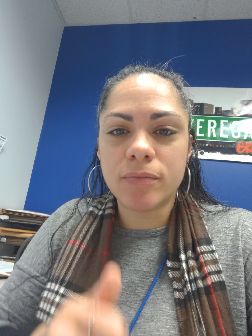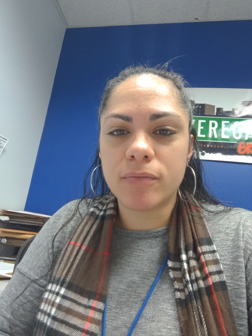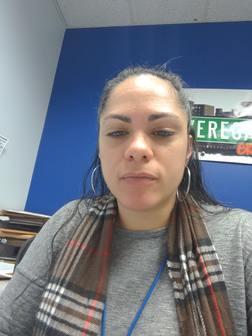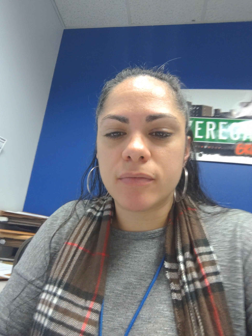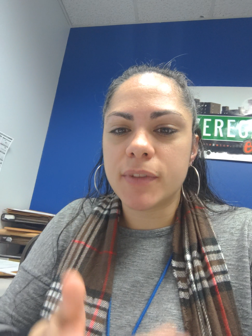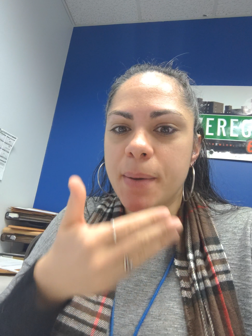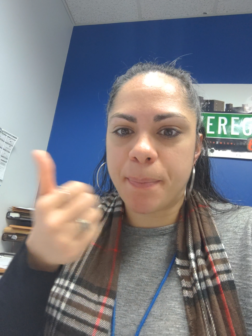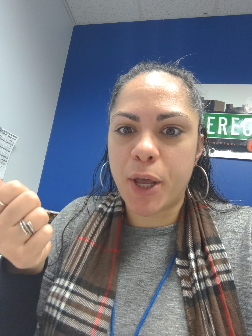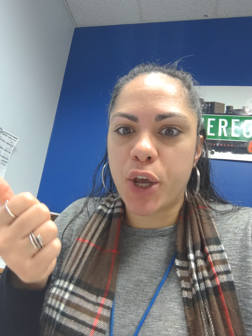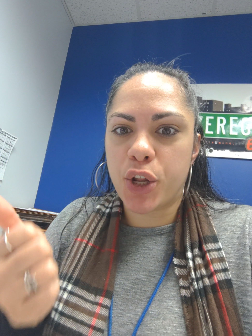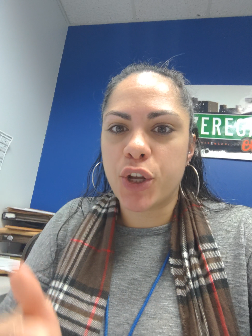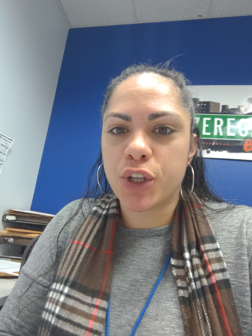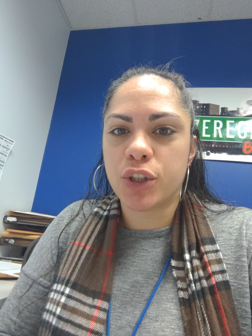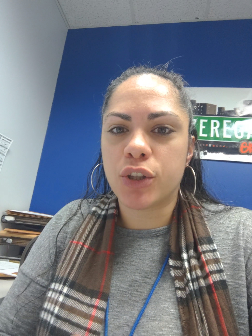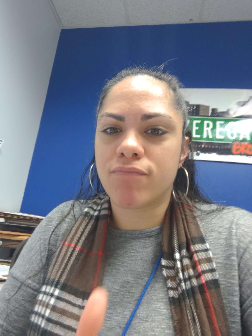better